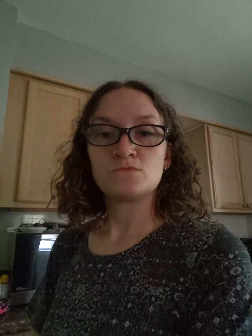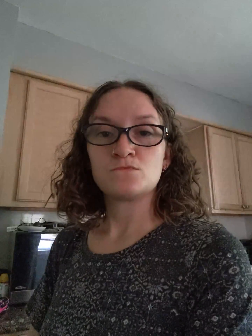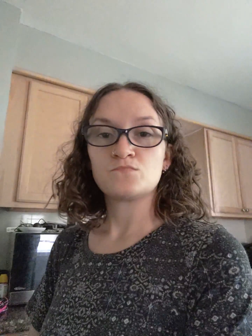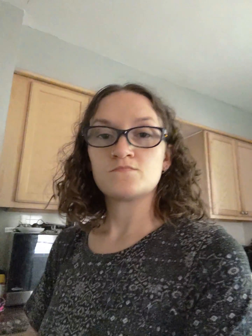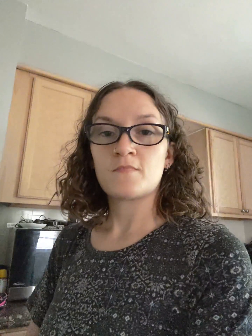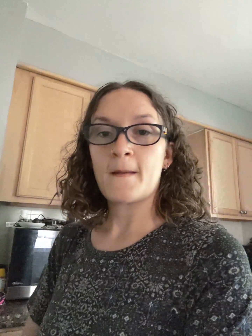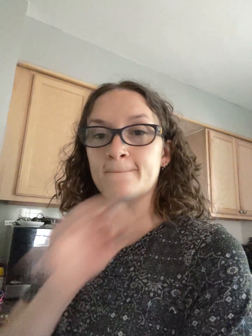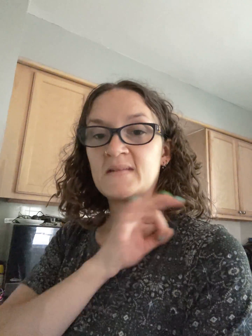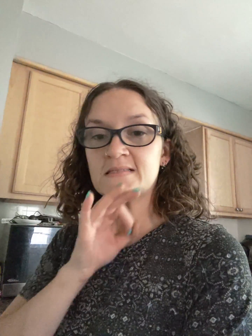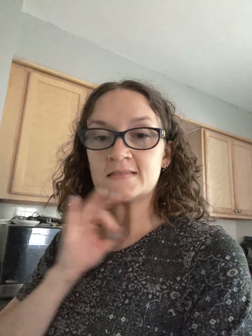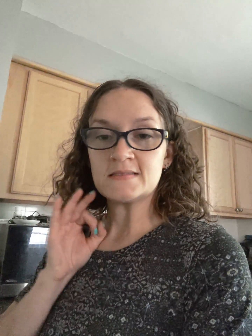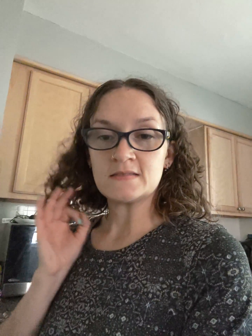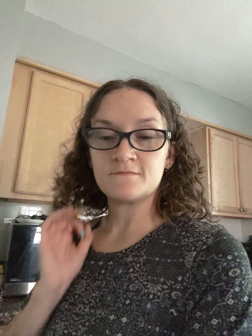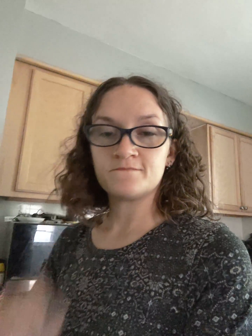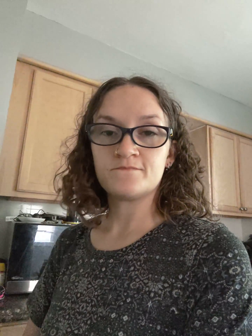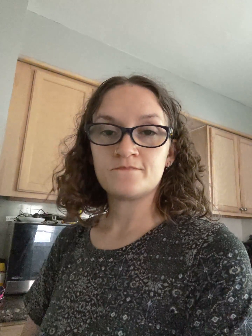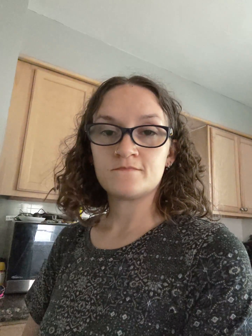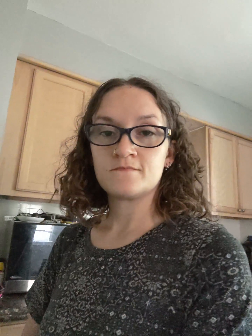beads